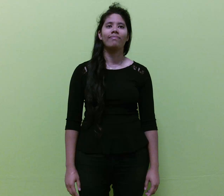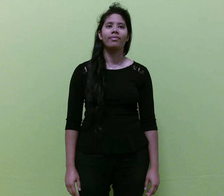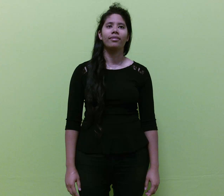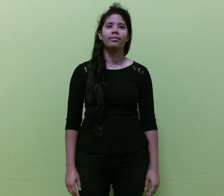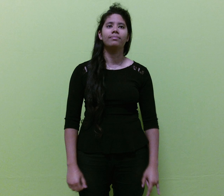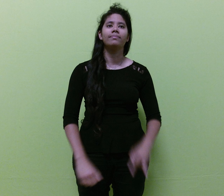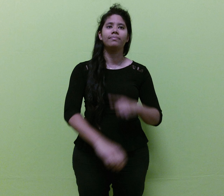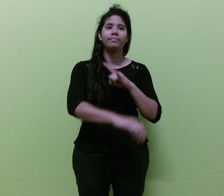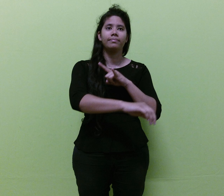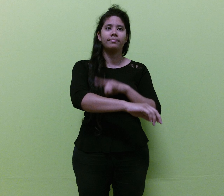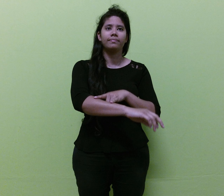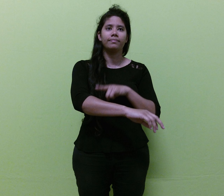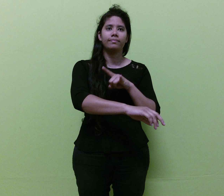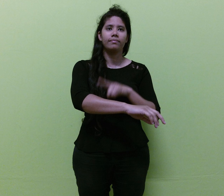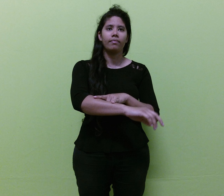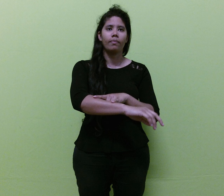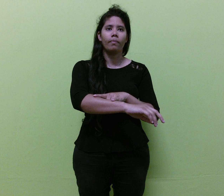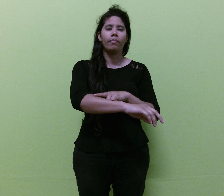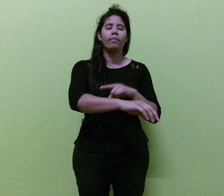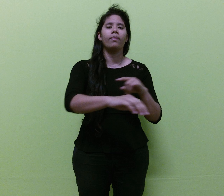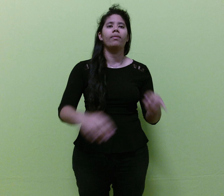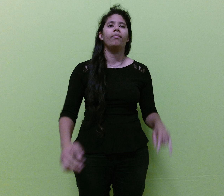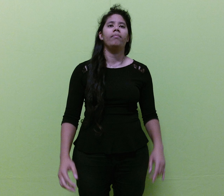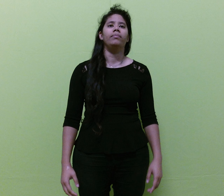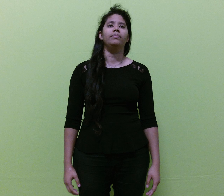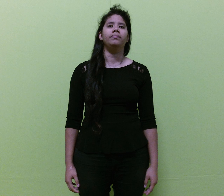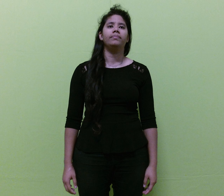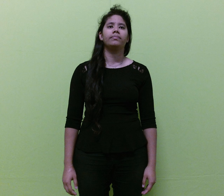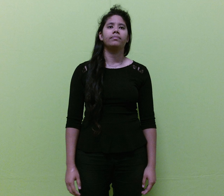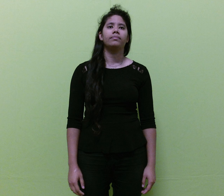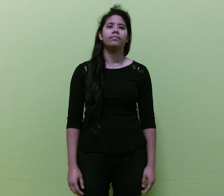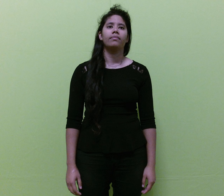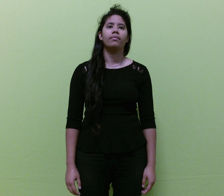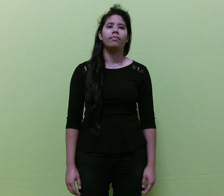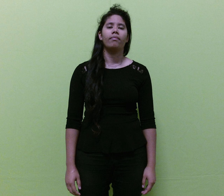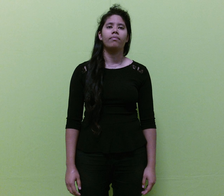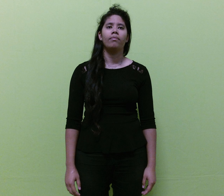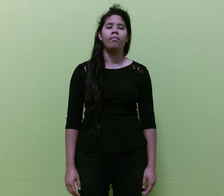banheiro